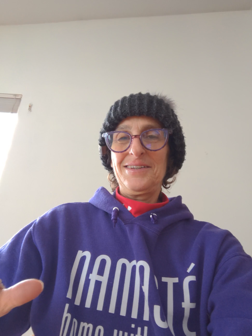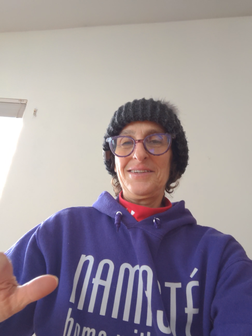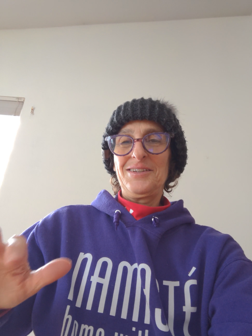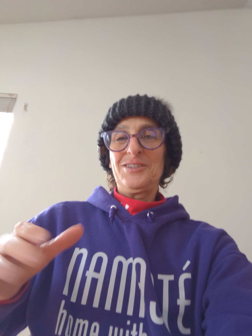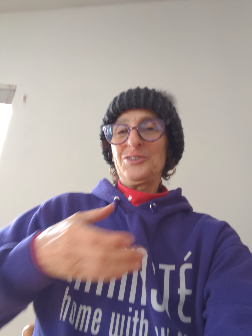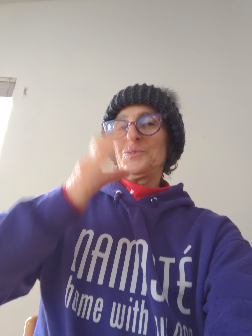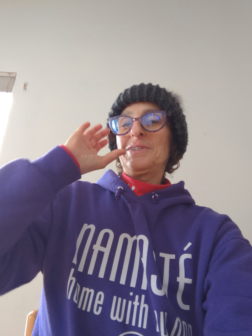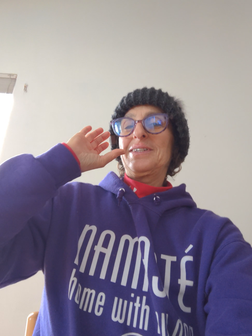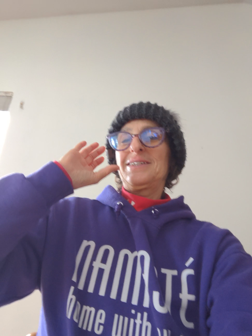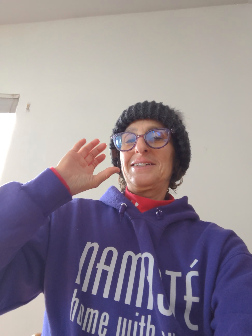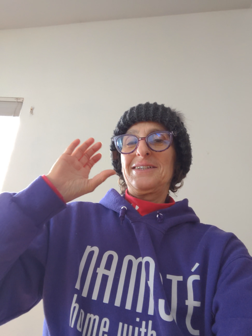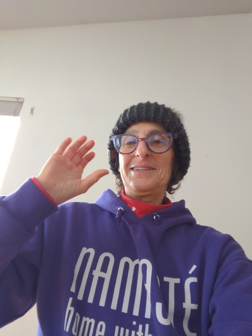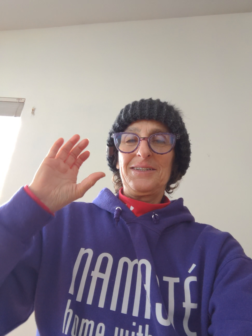drink